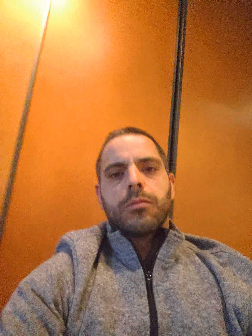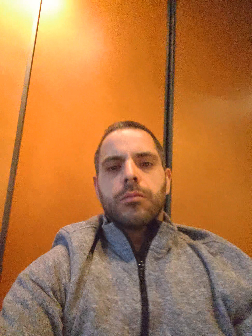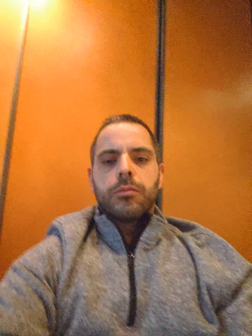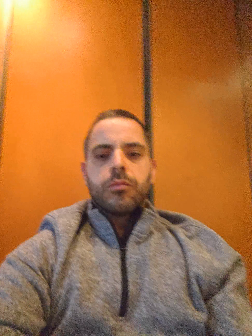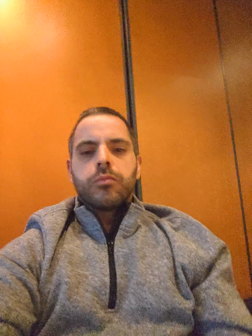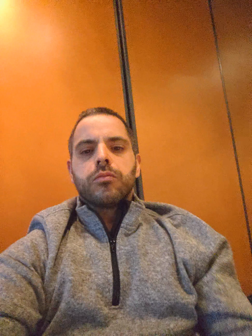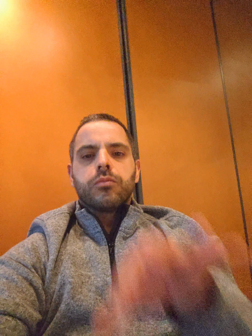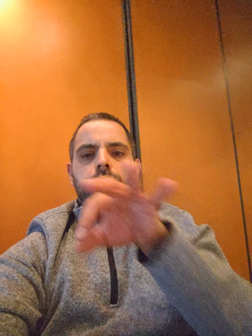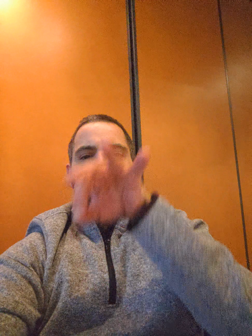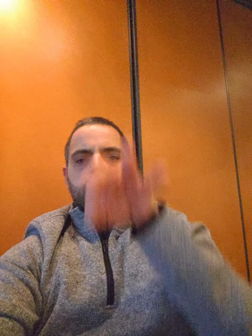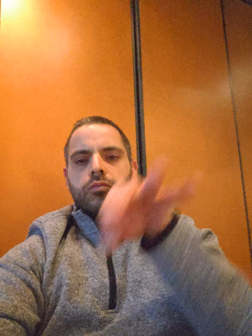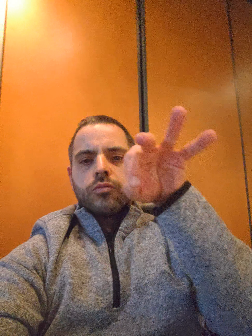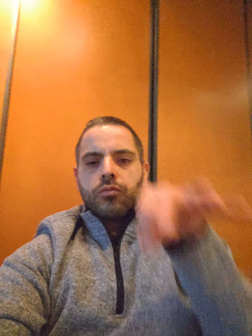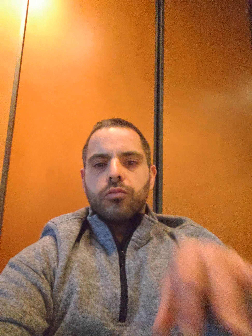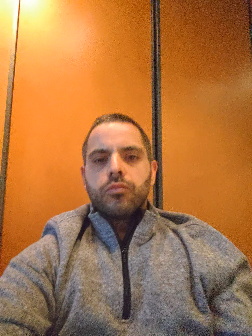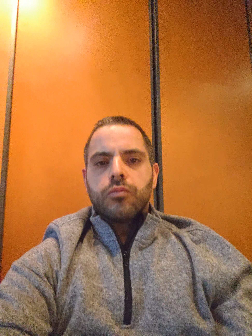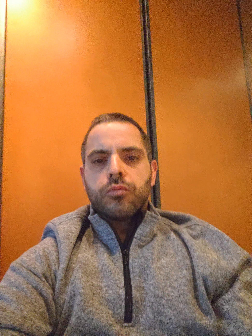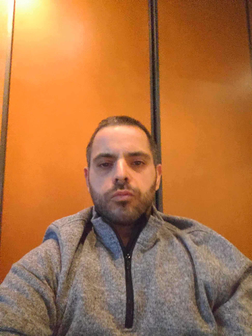french fries